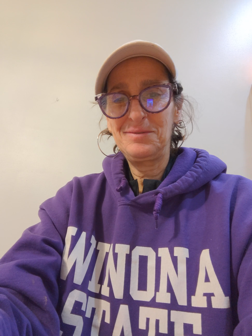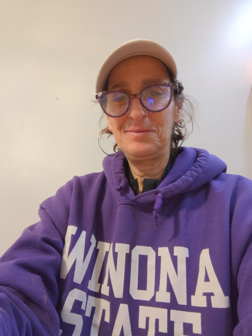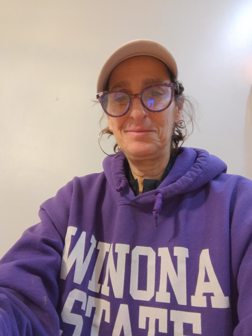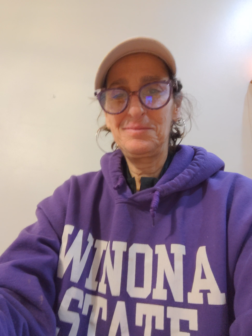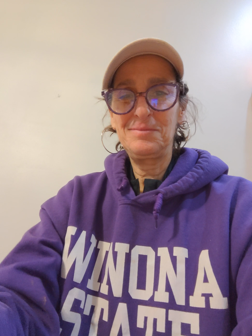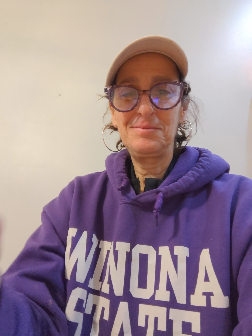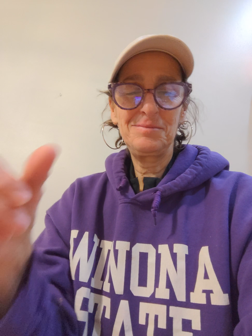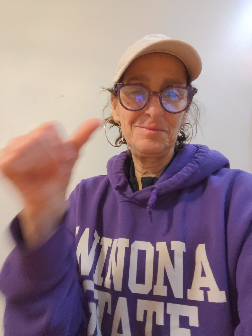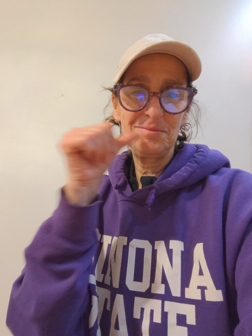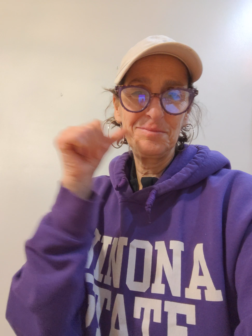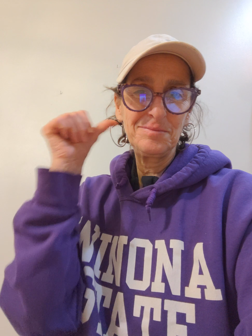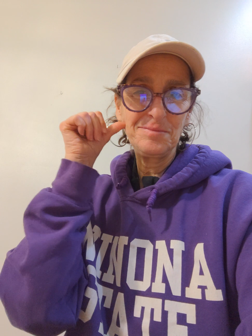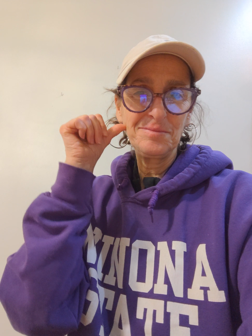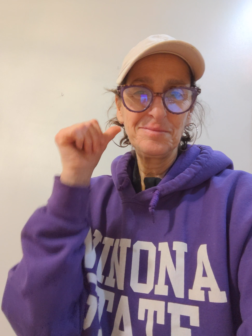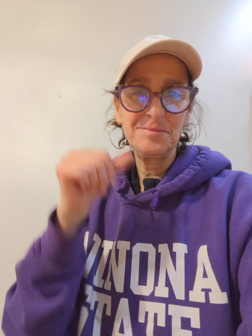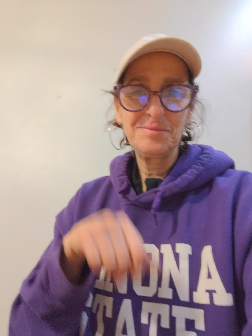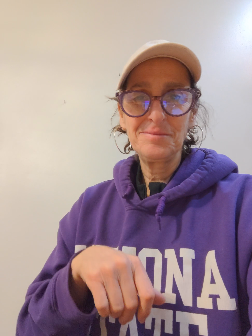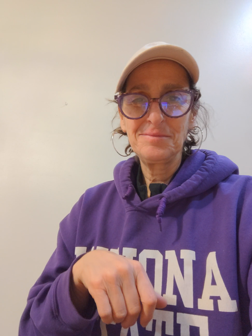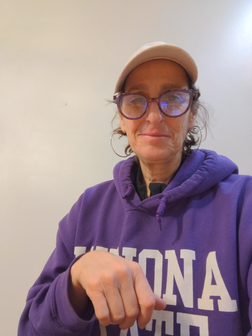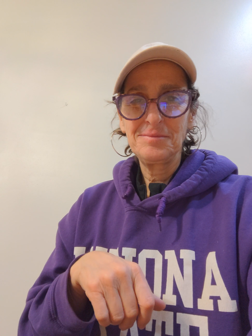yesterday